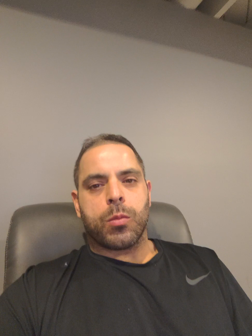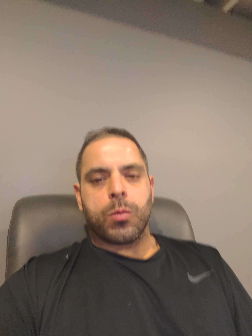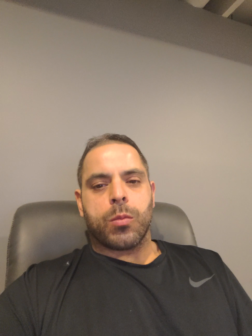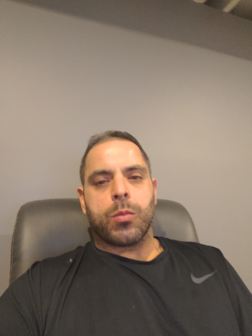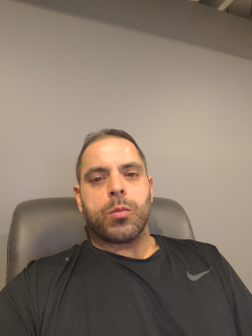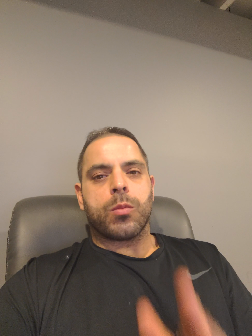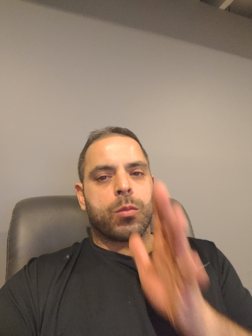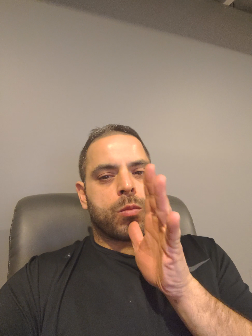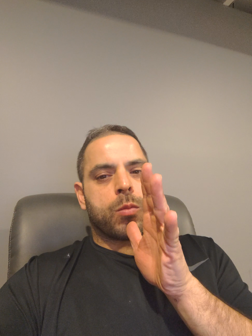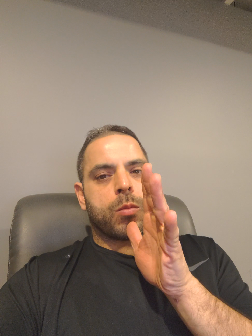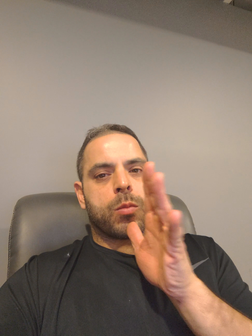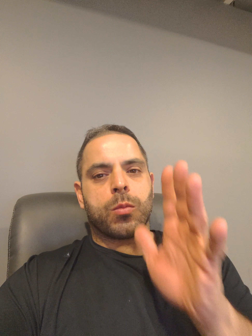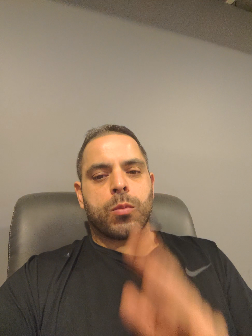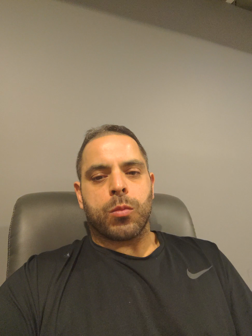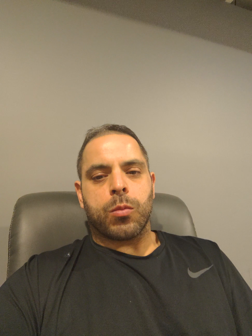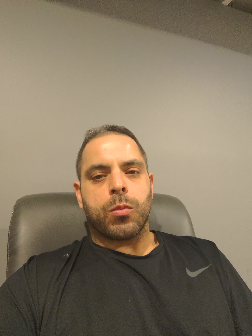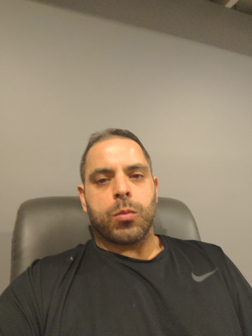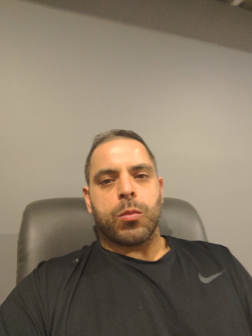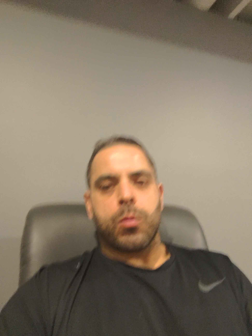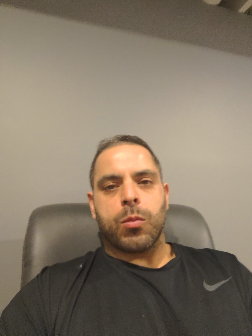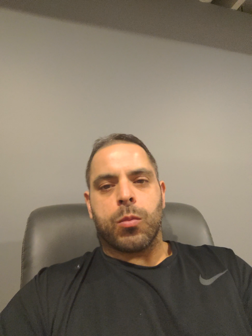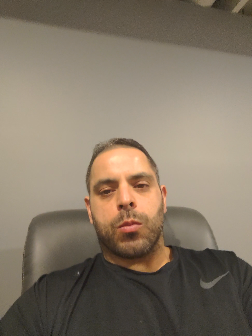grandpa